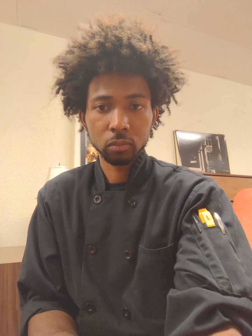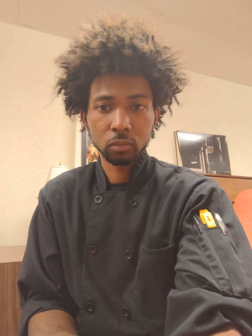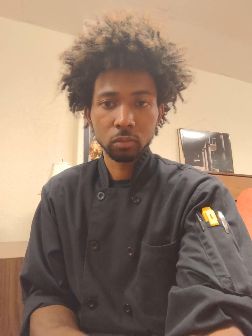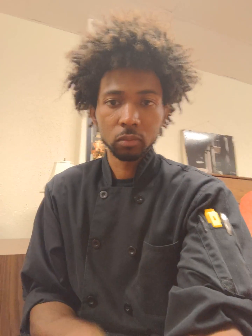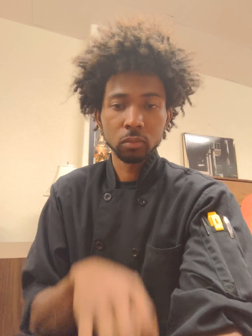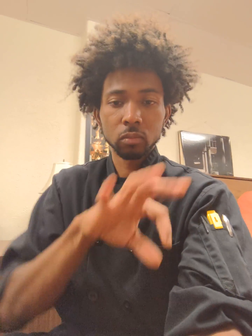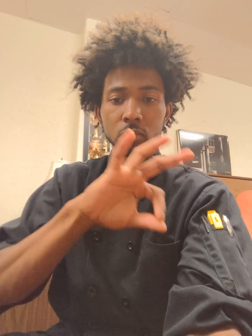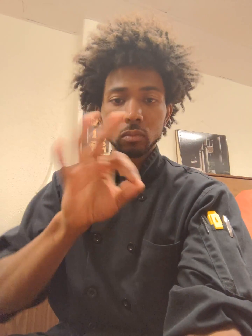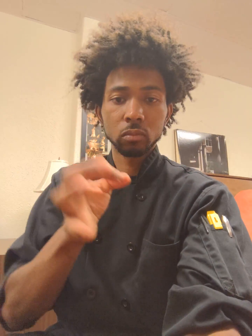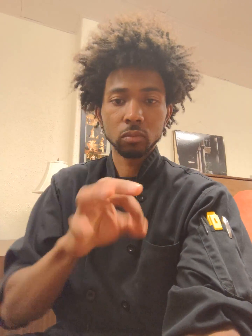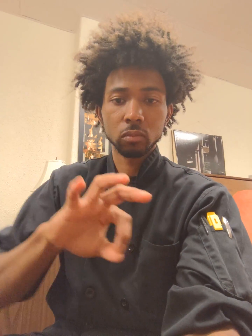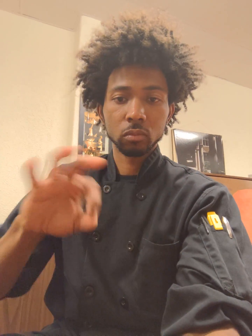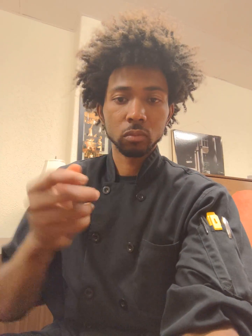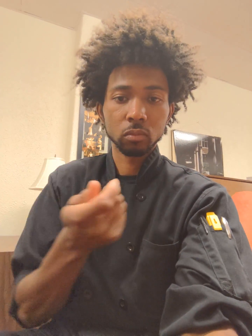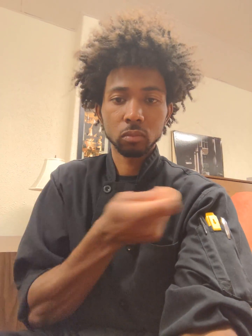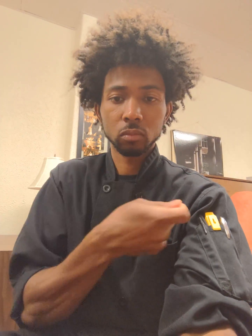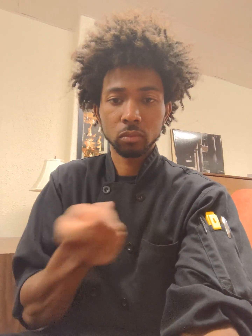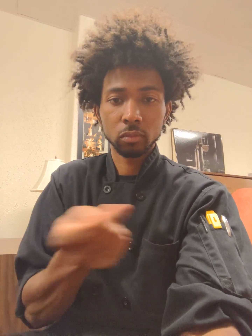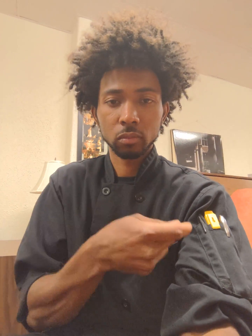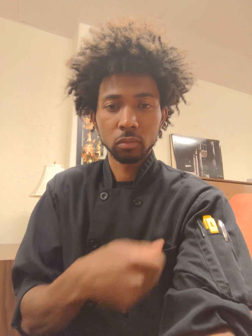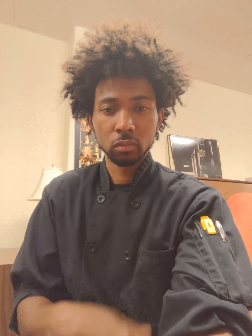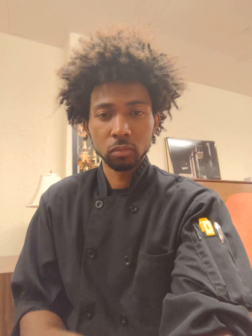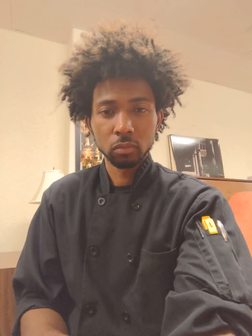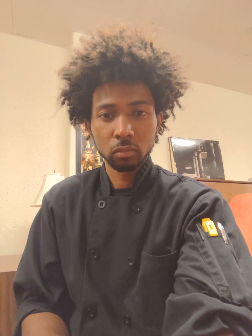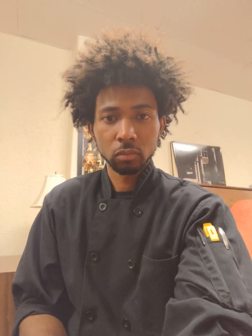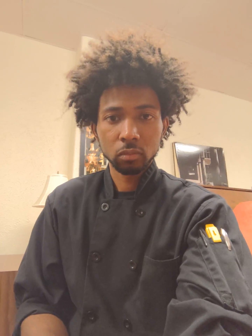hose